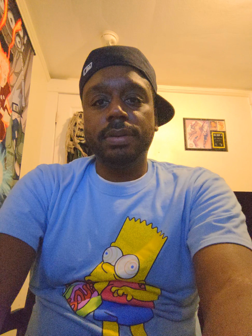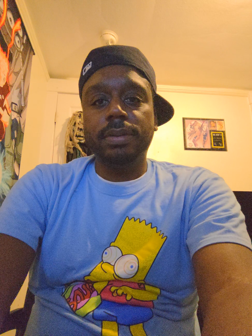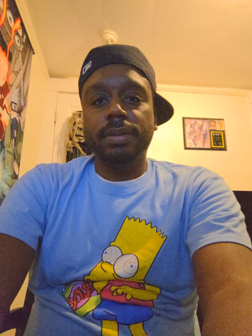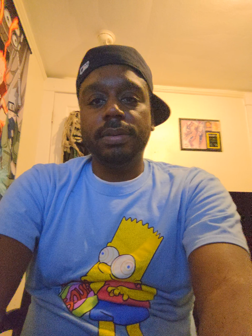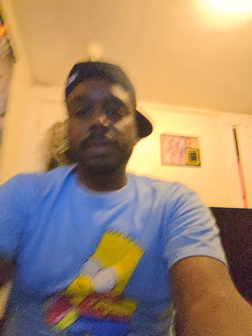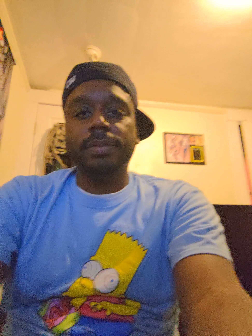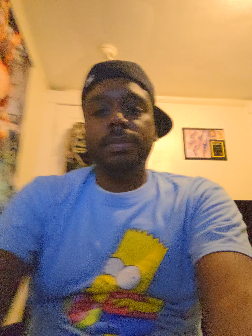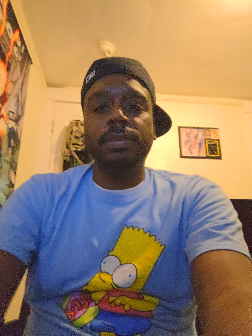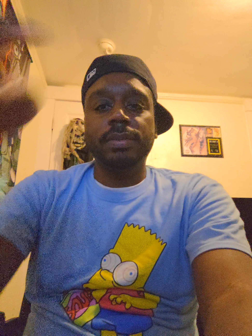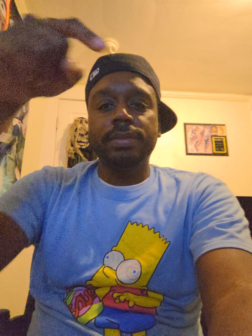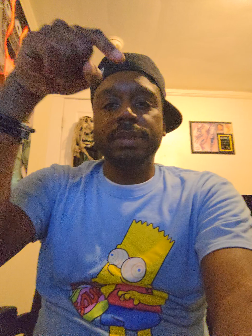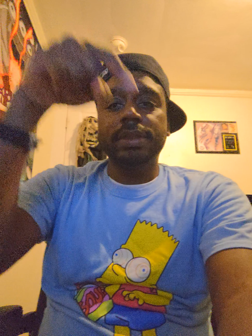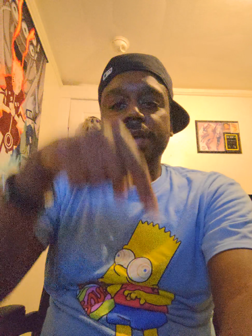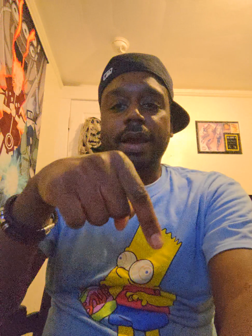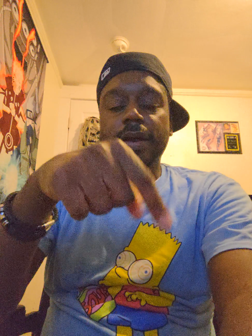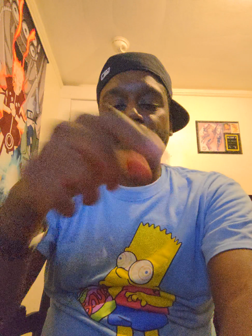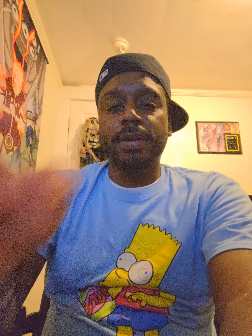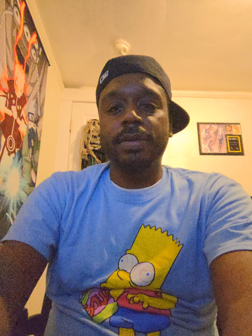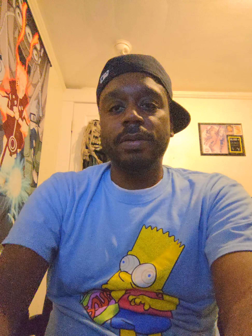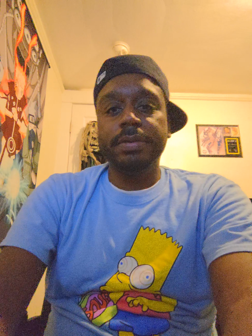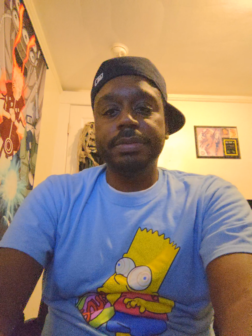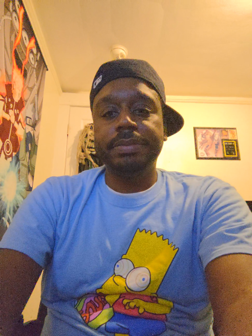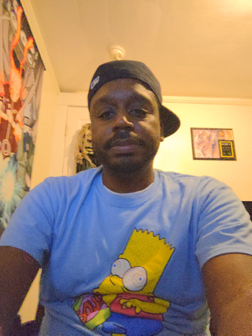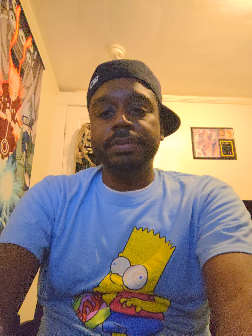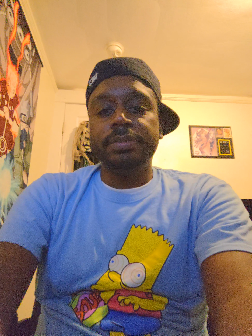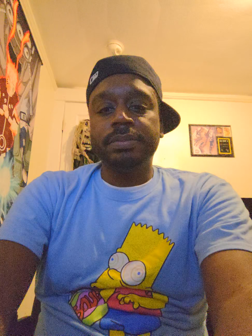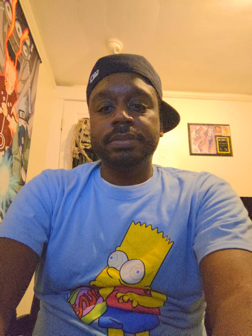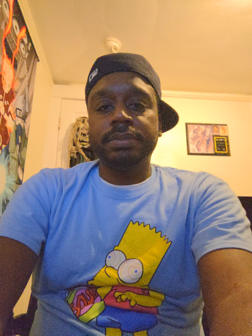down